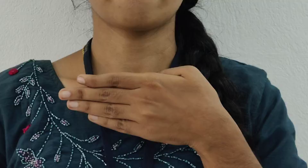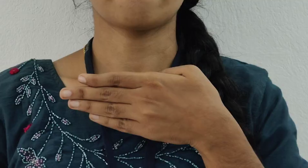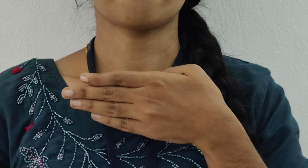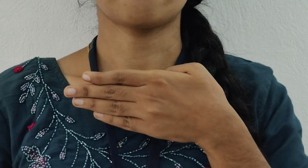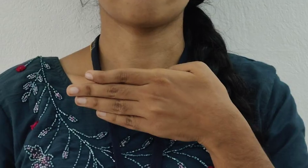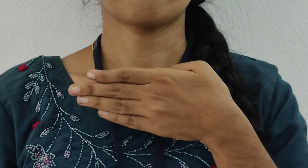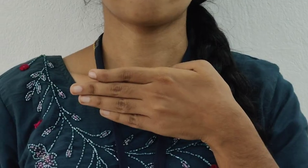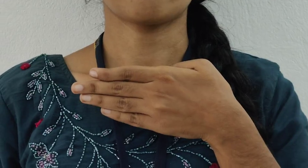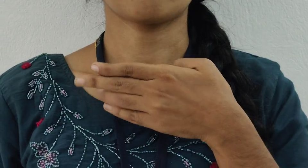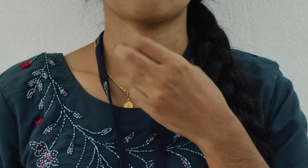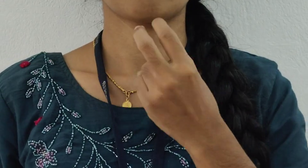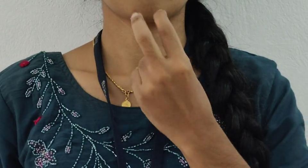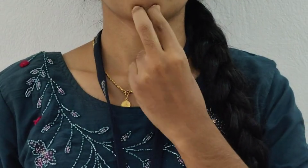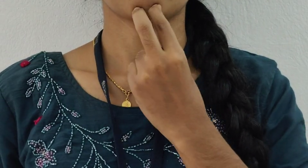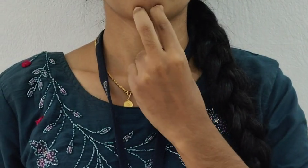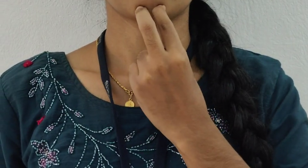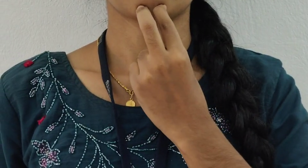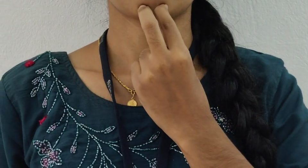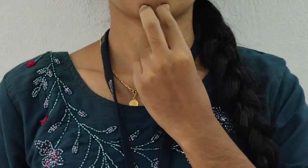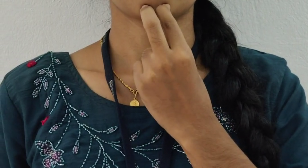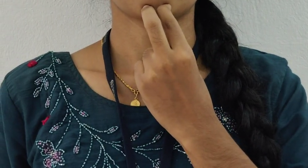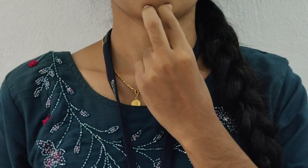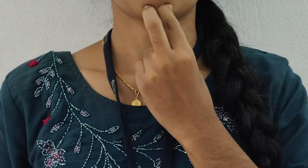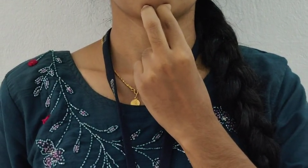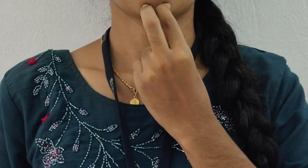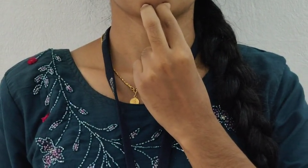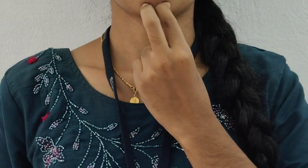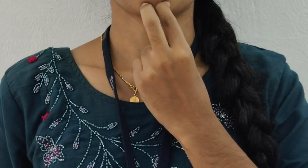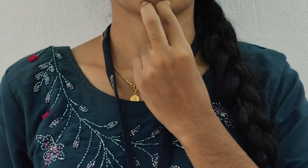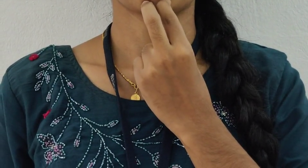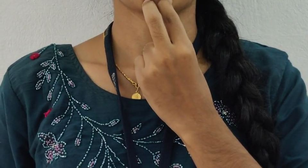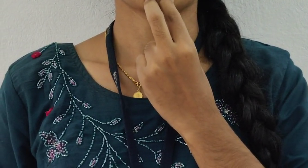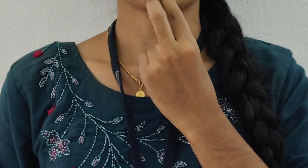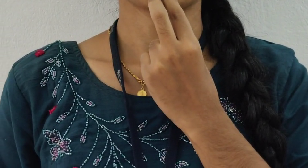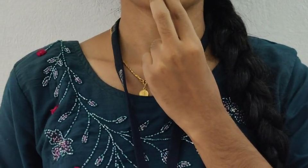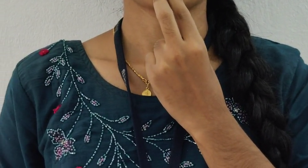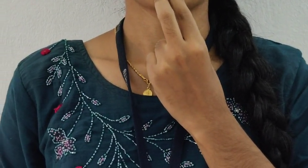അഃ